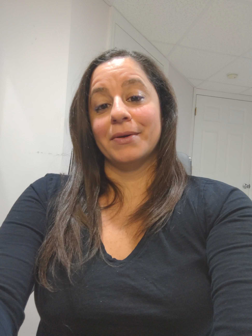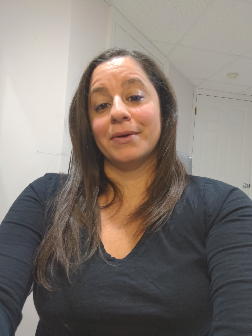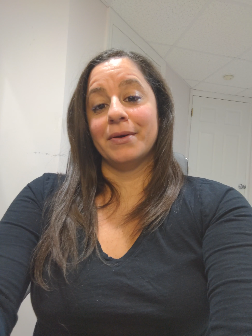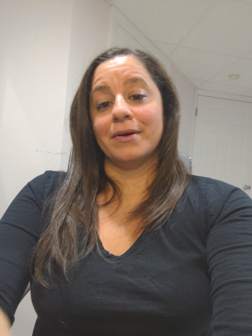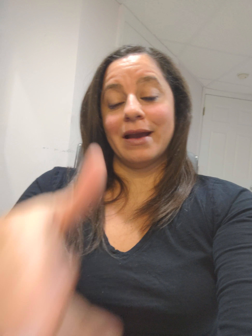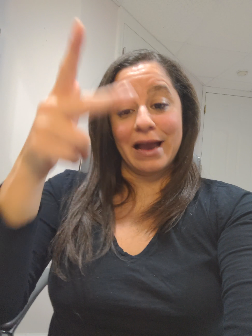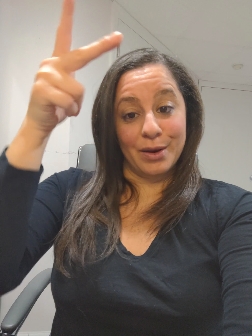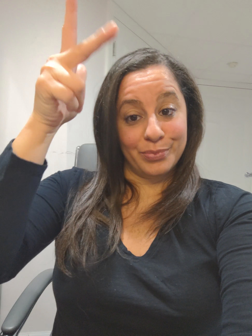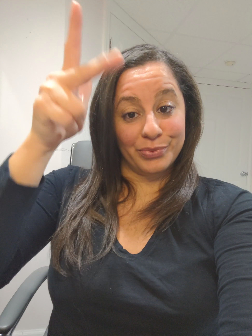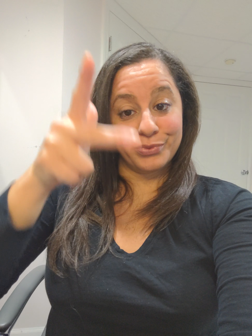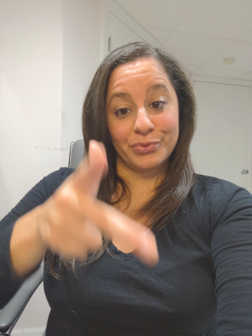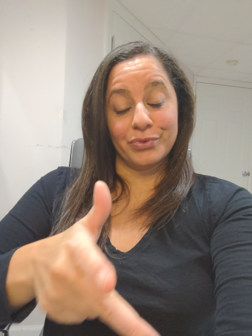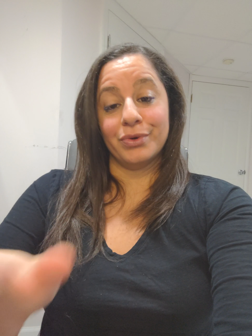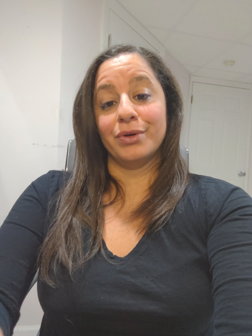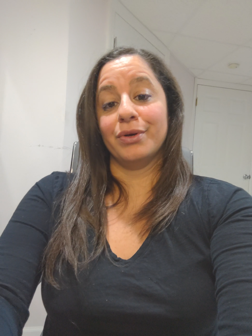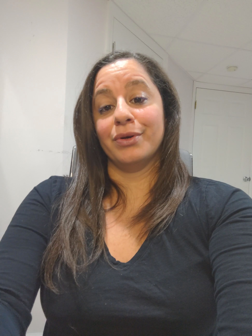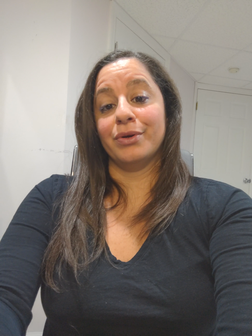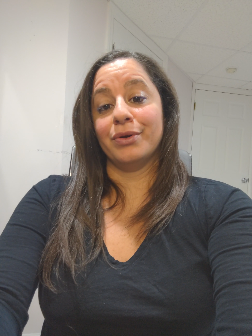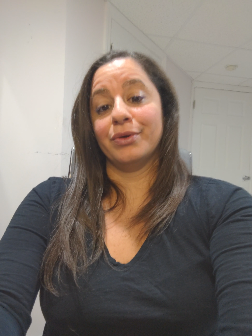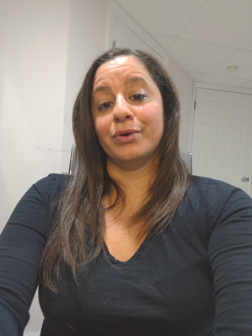helicopter